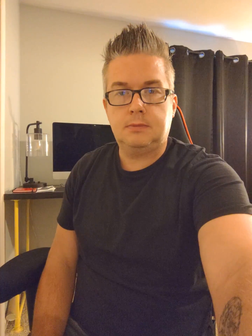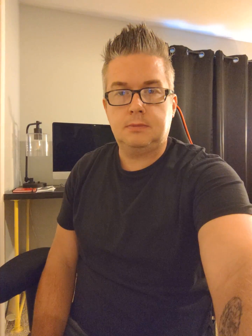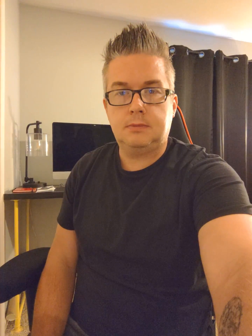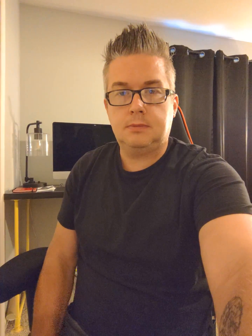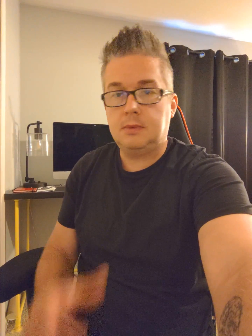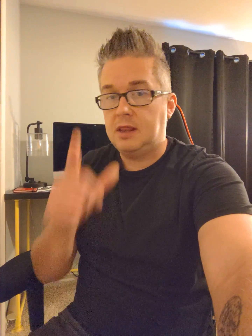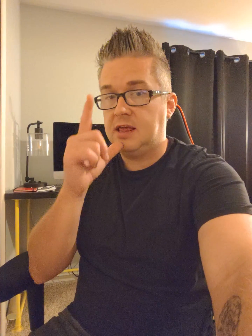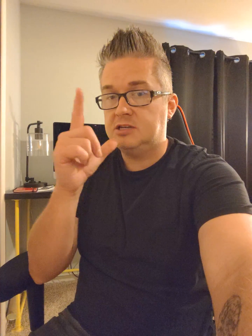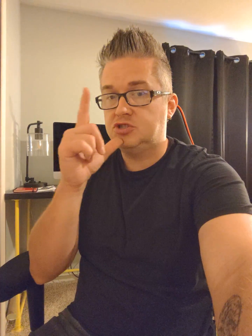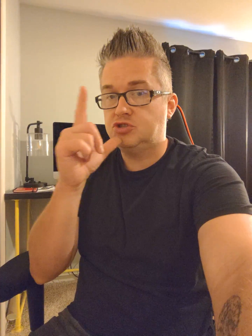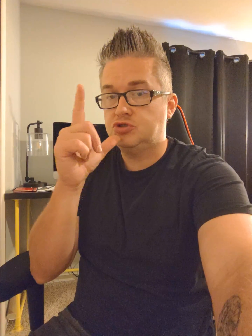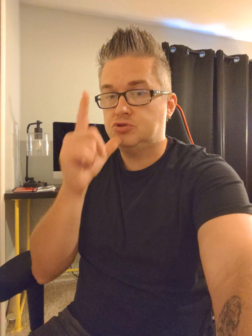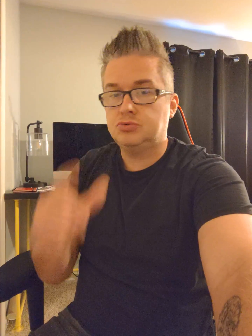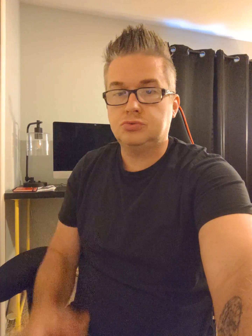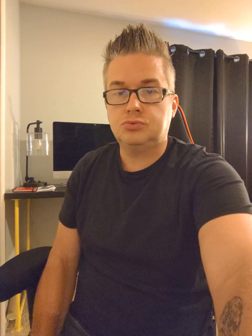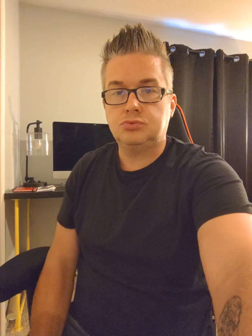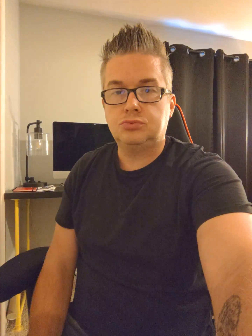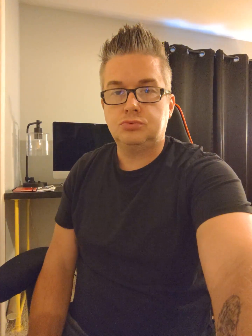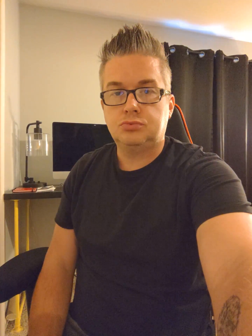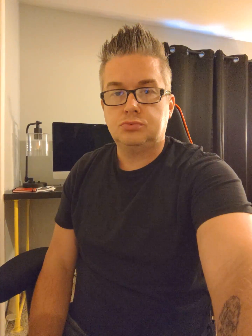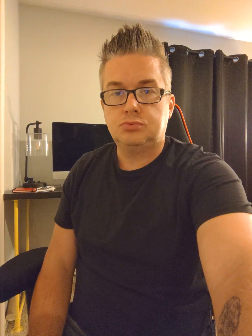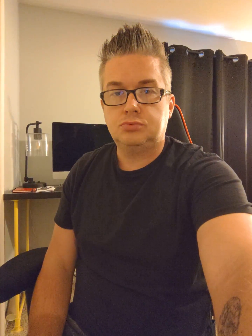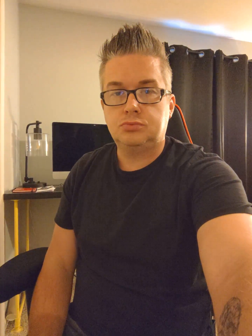lunch